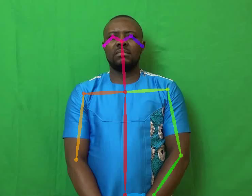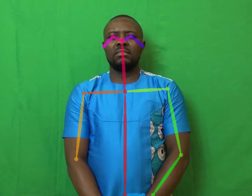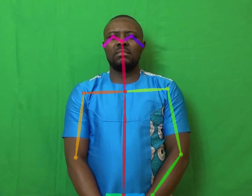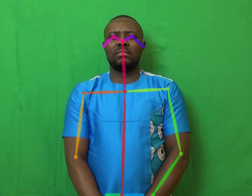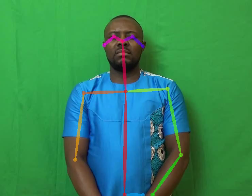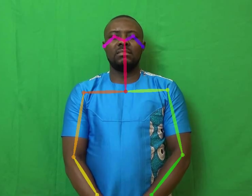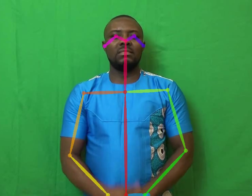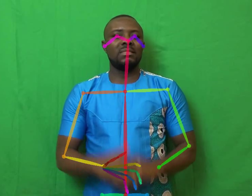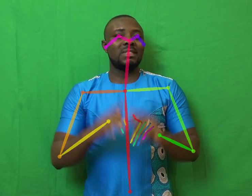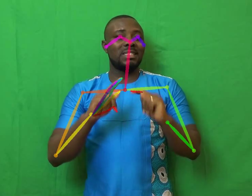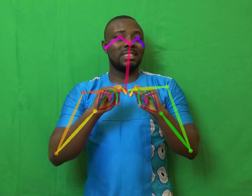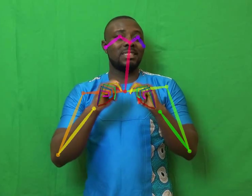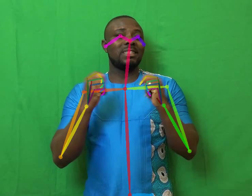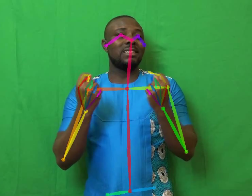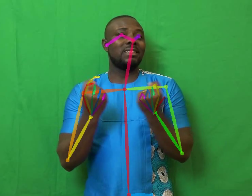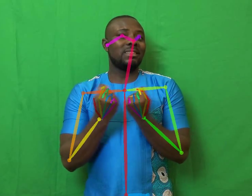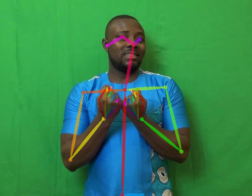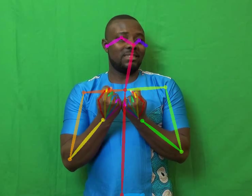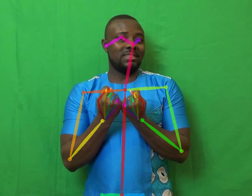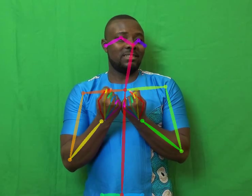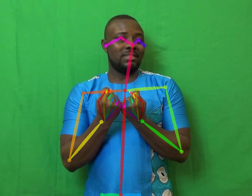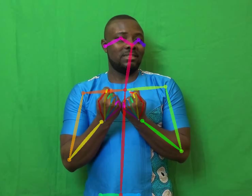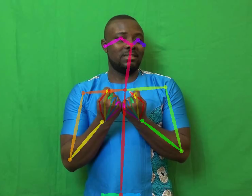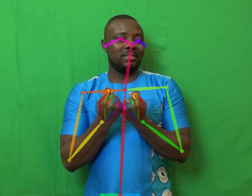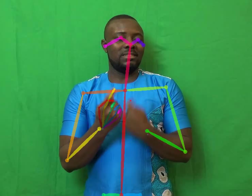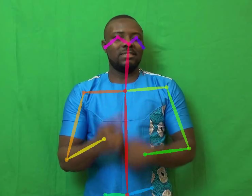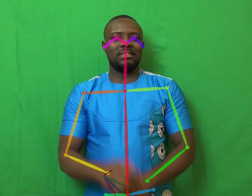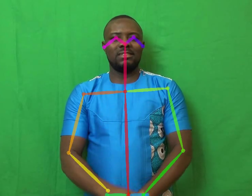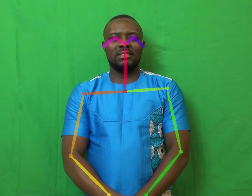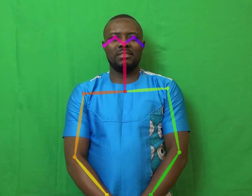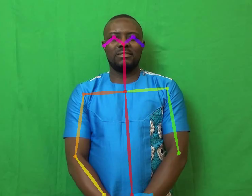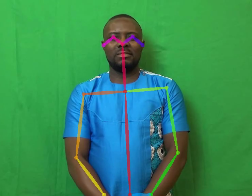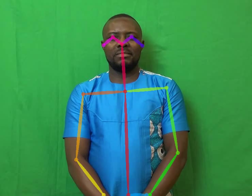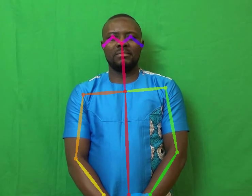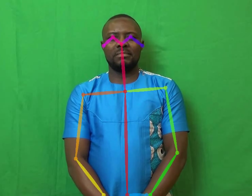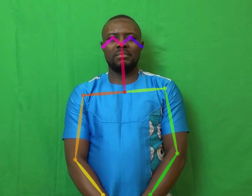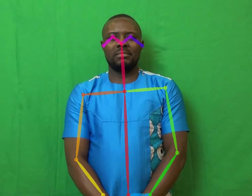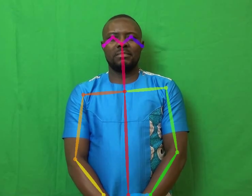team